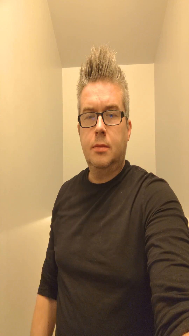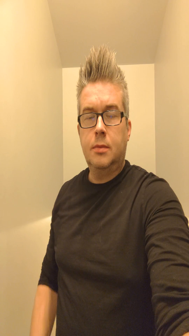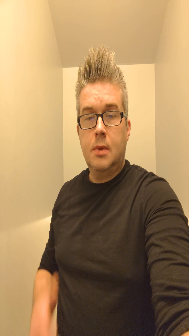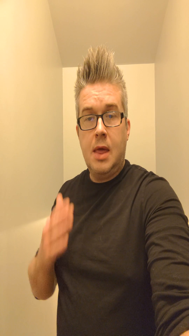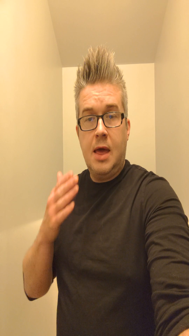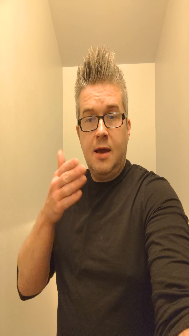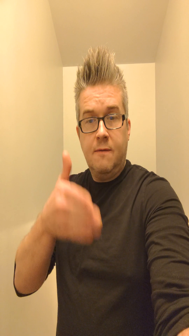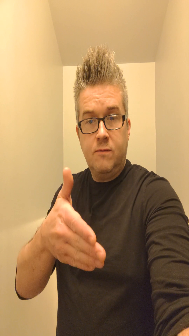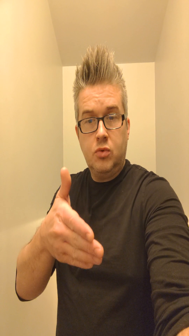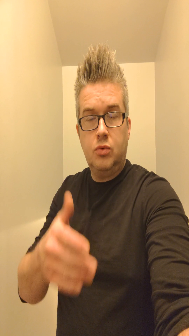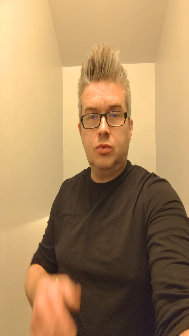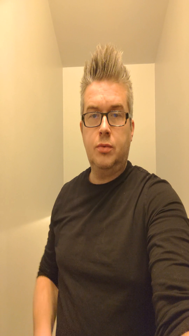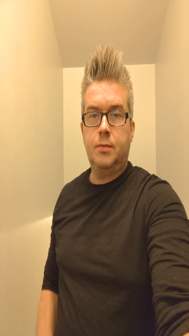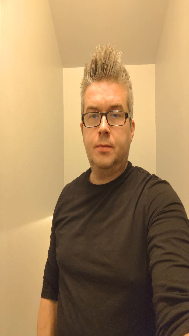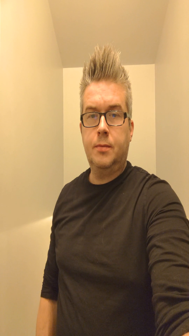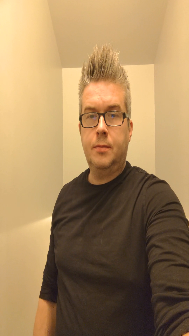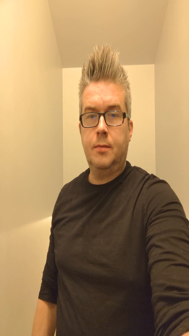after